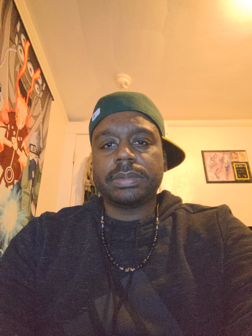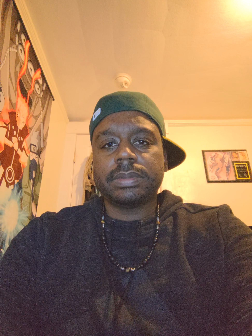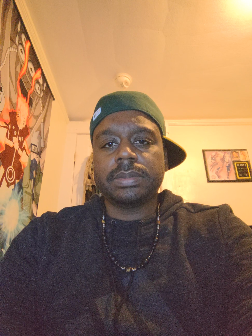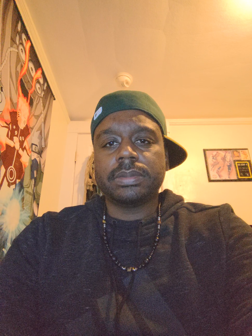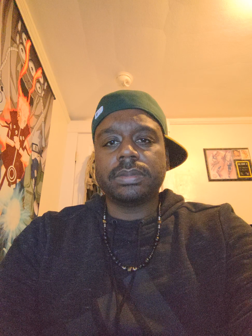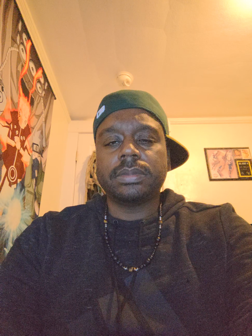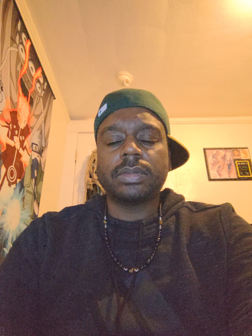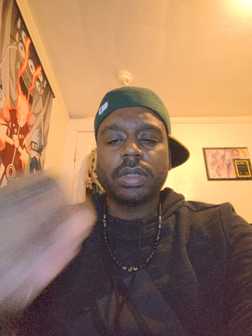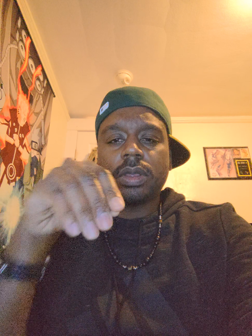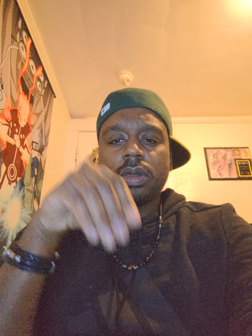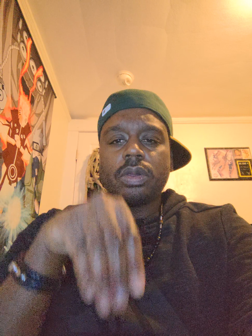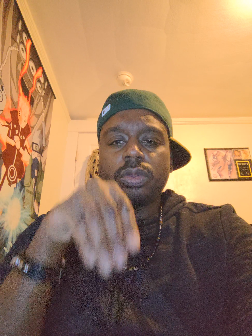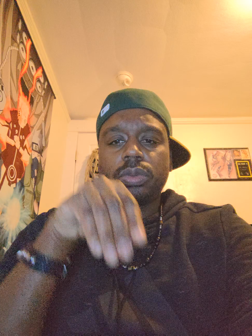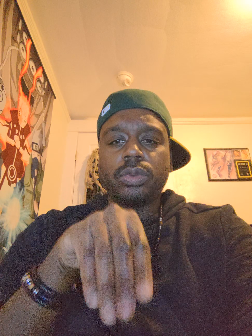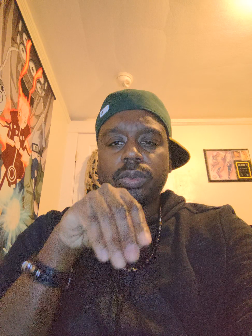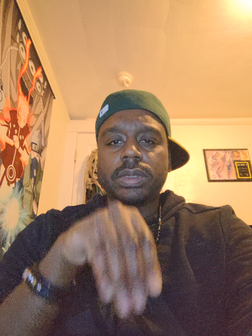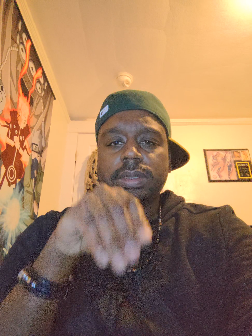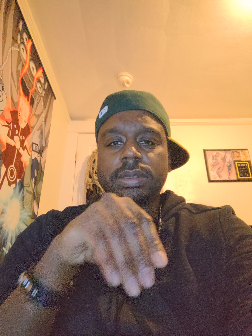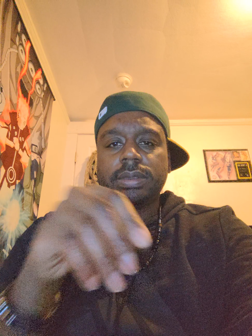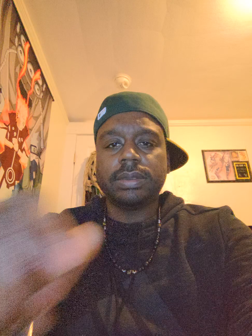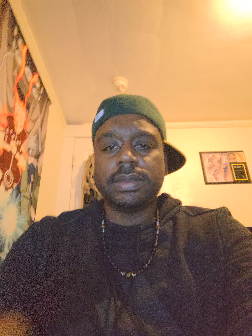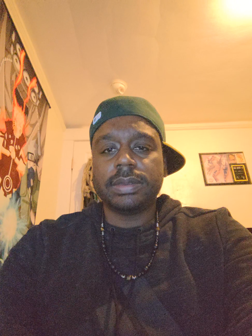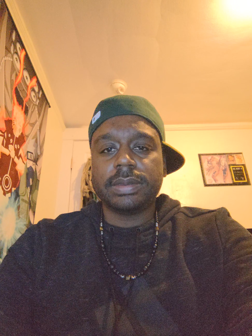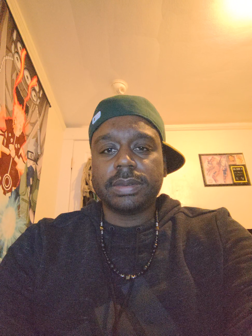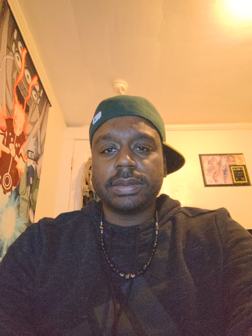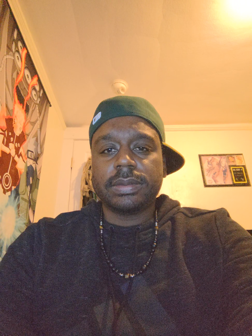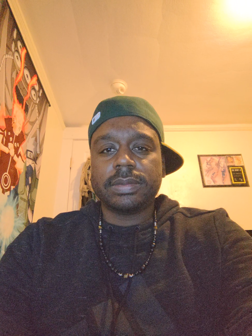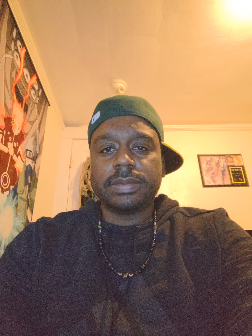into